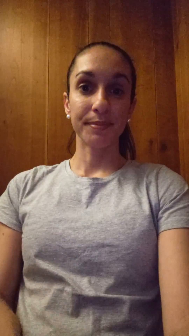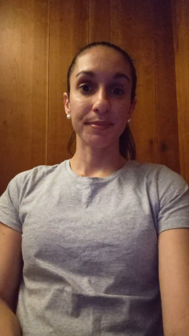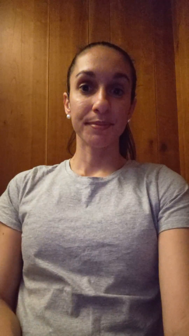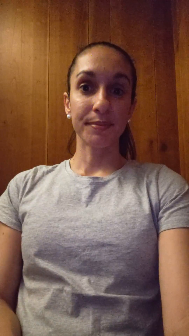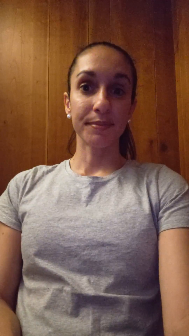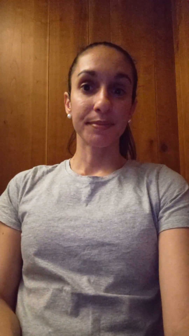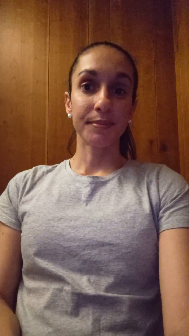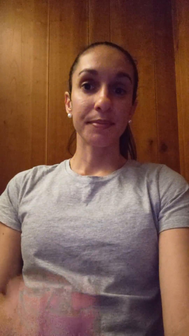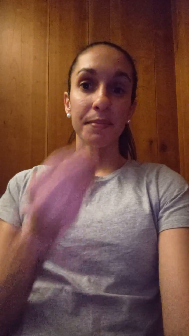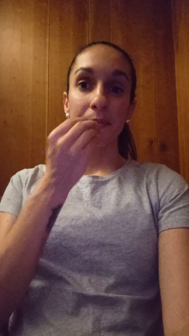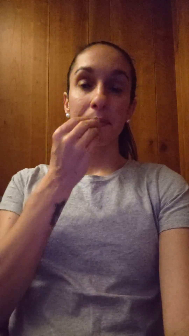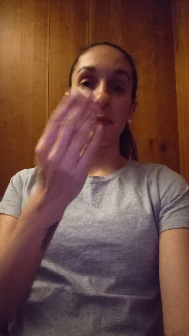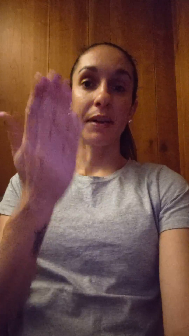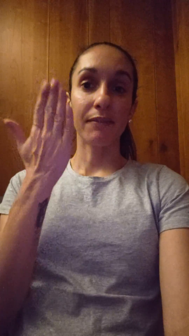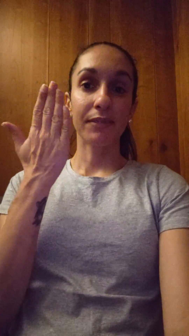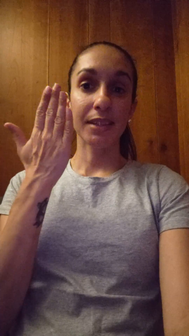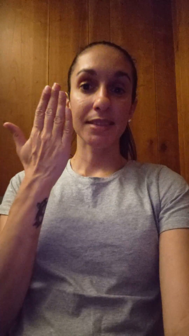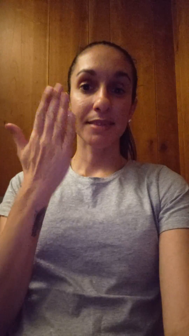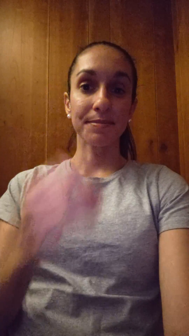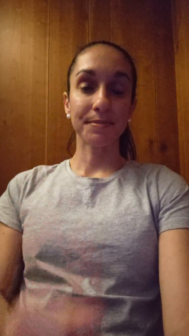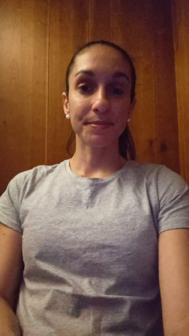breakfast